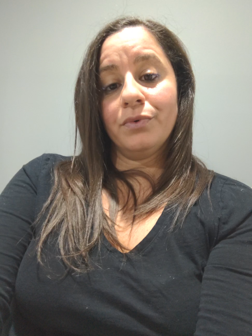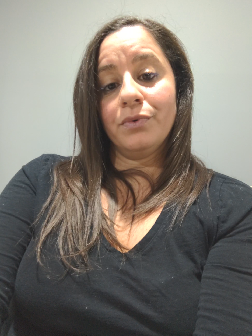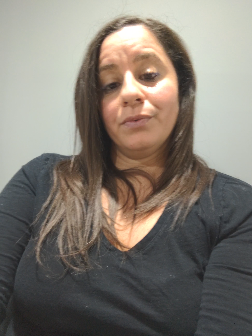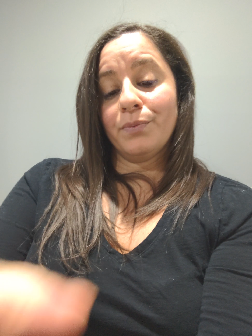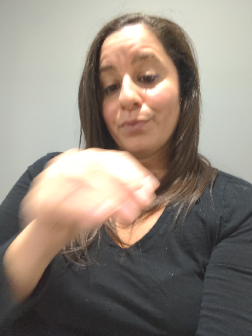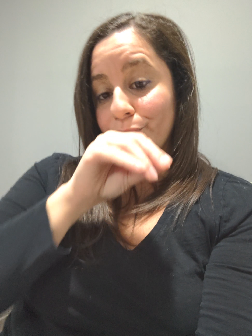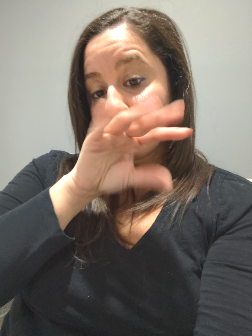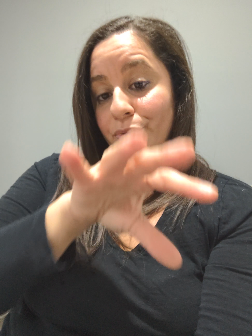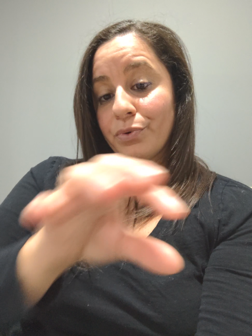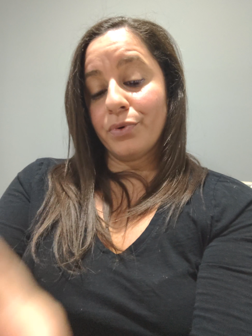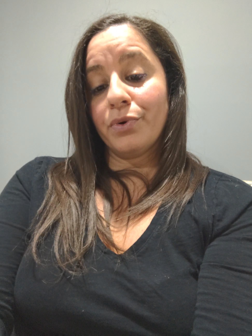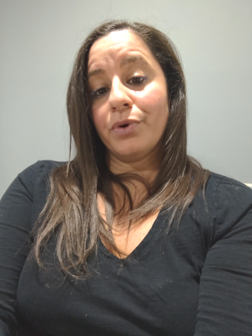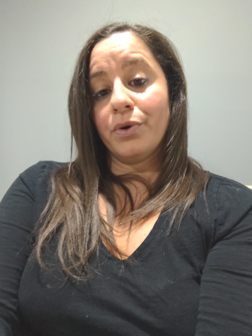blow